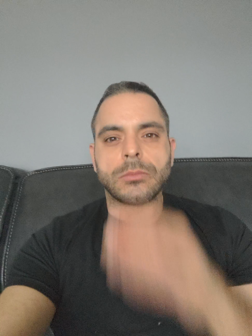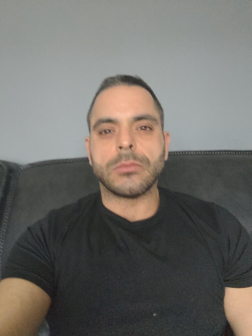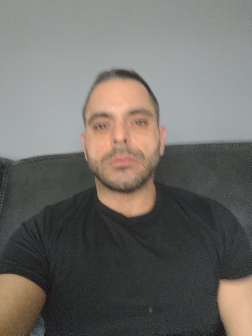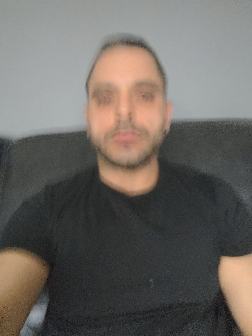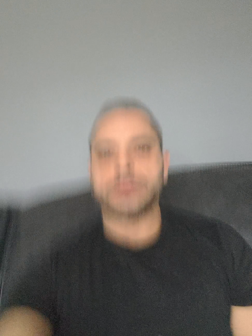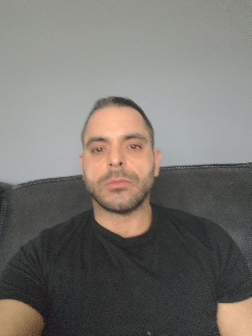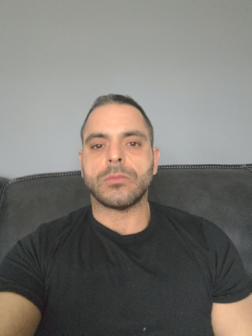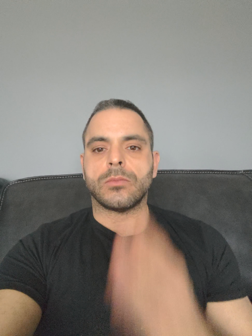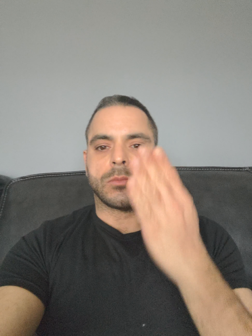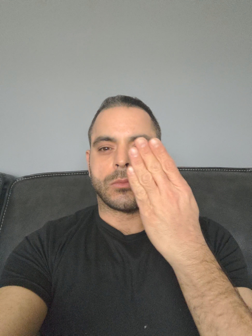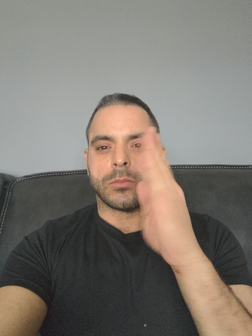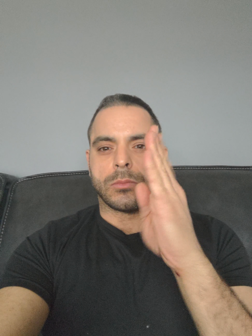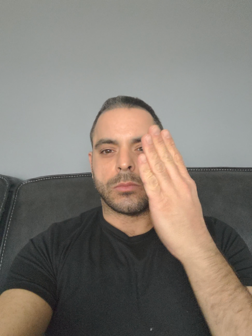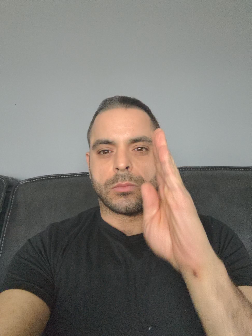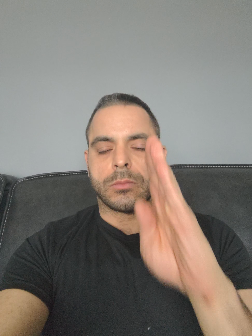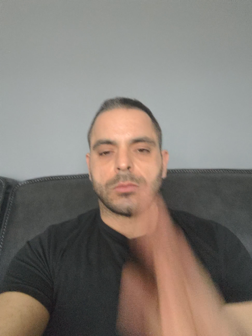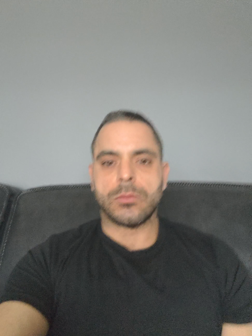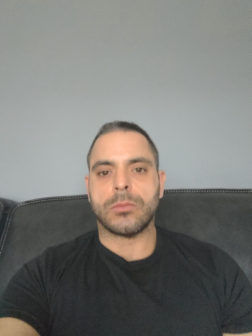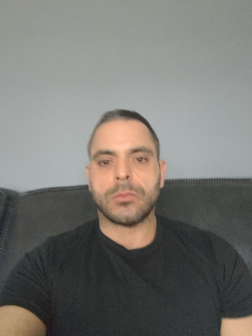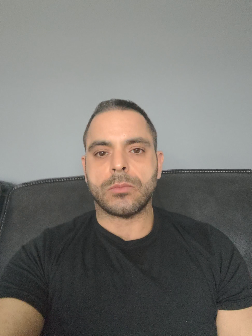blue